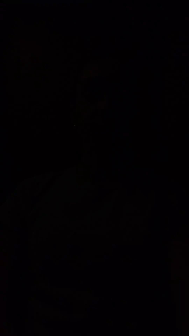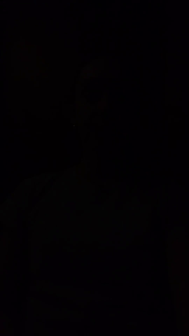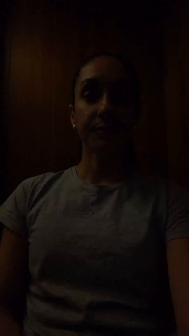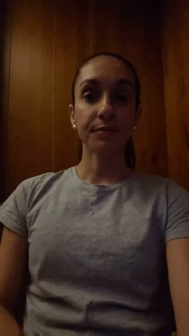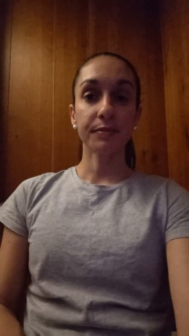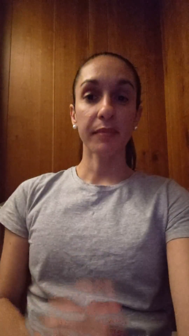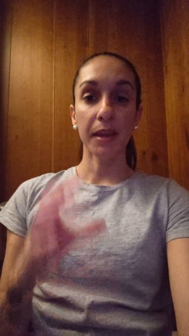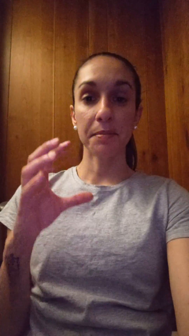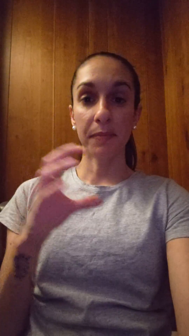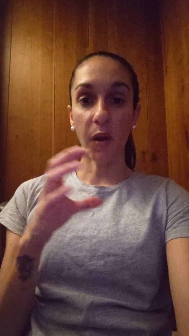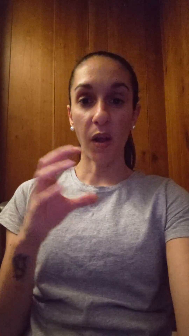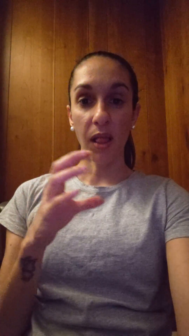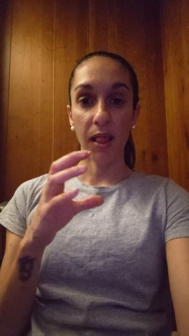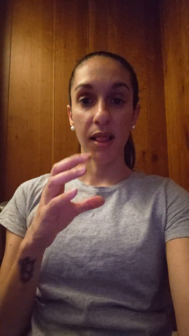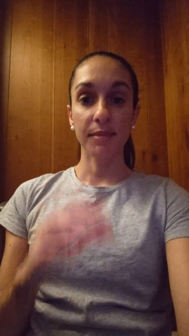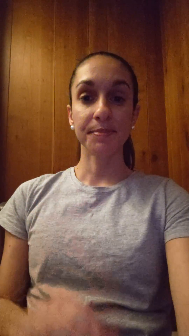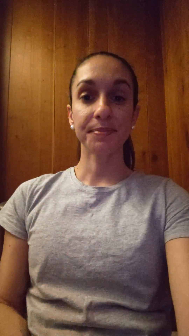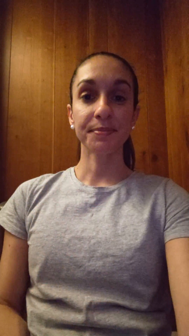ball